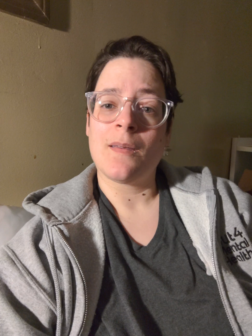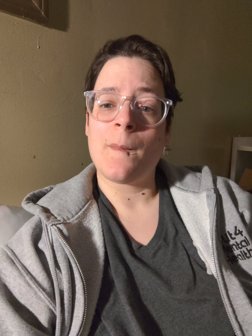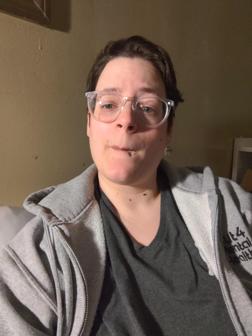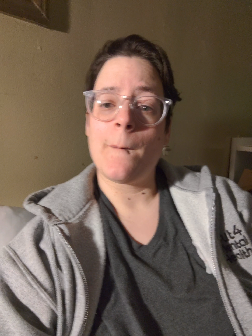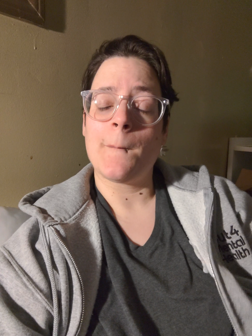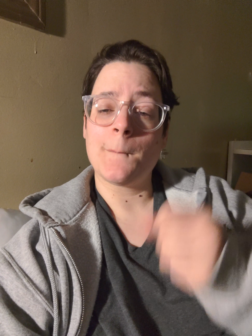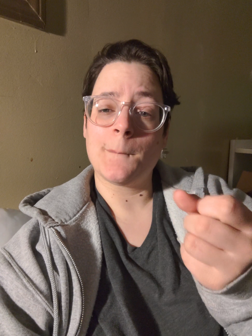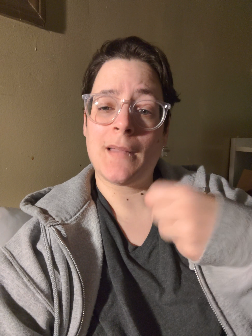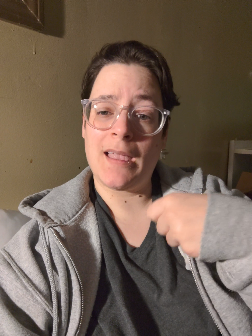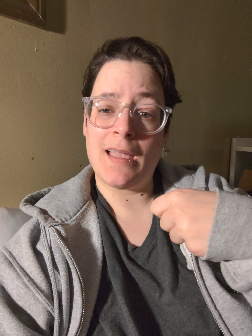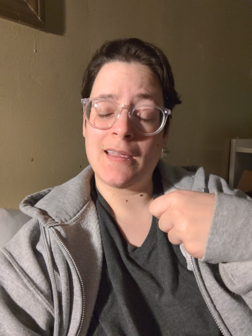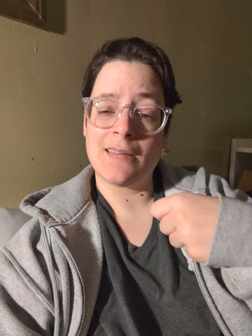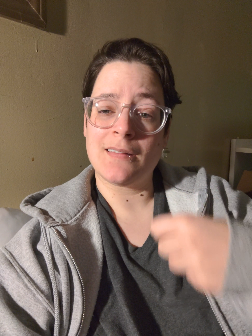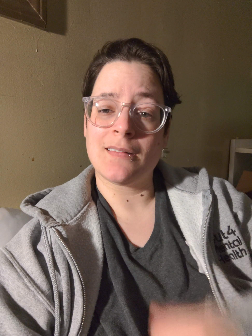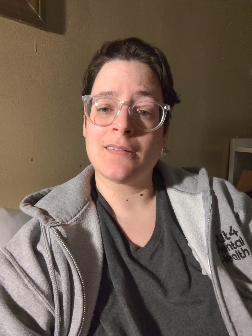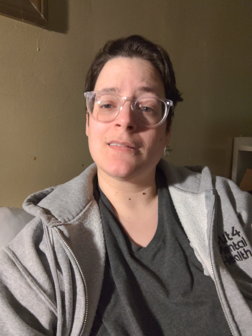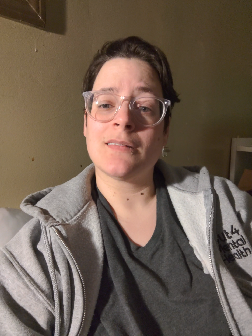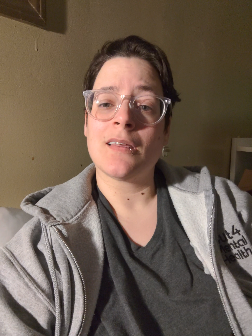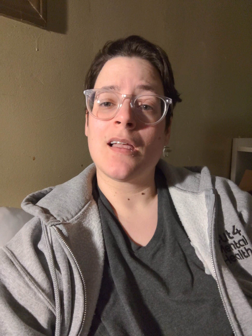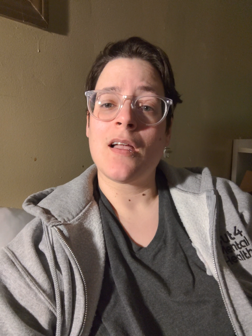make